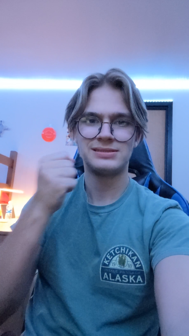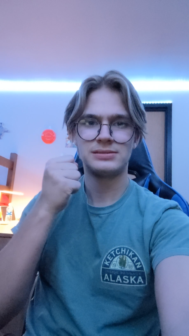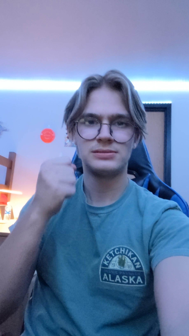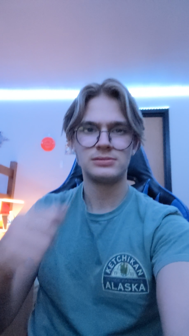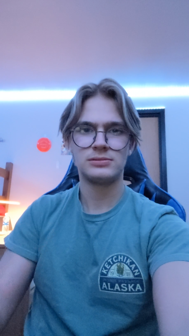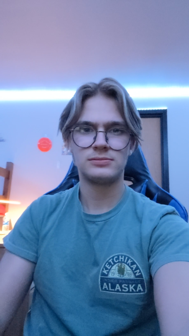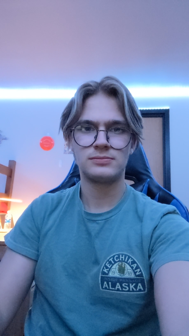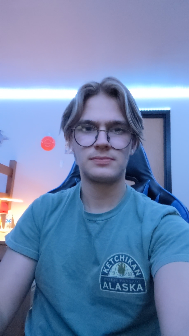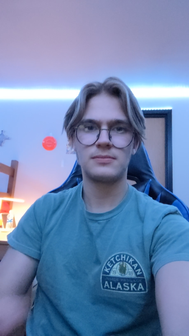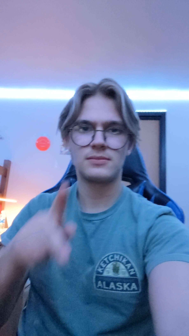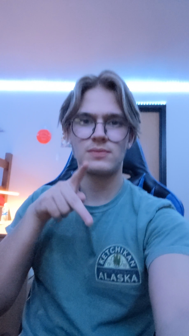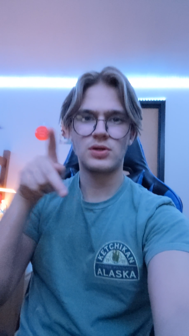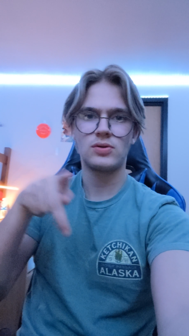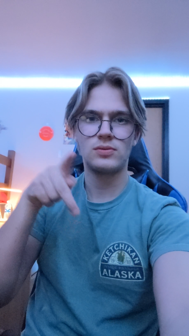people